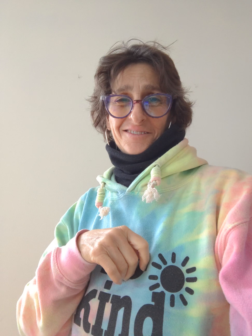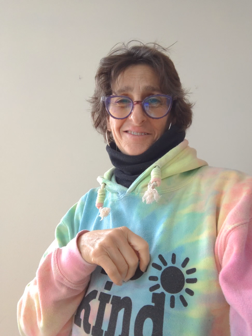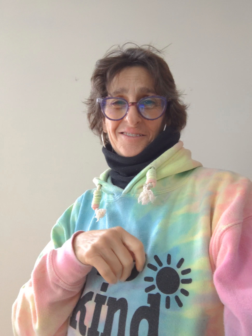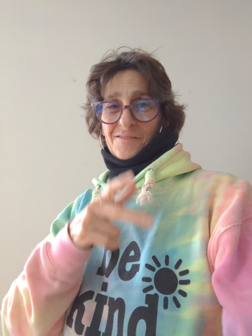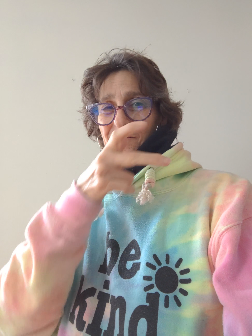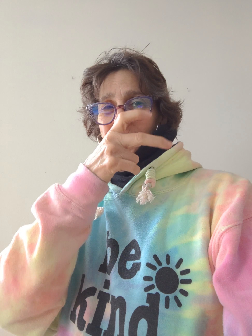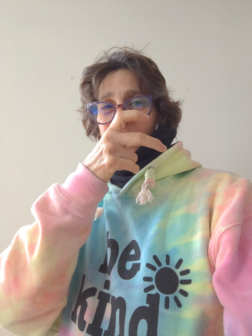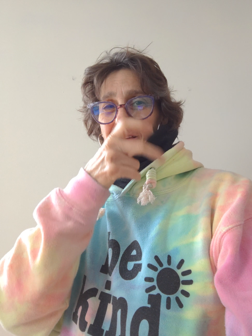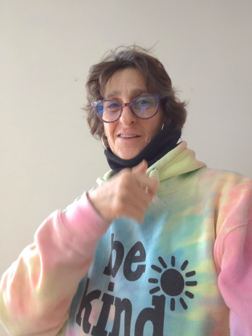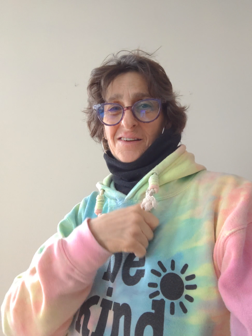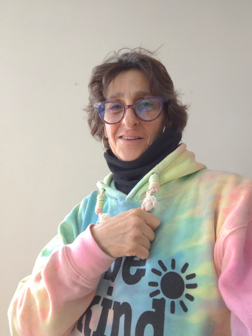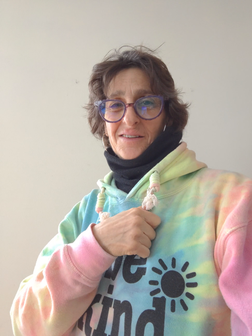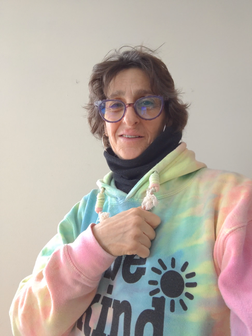bug